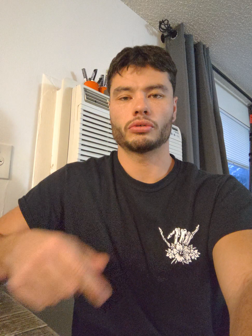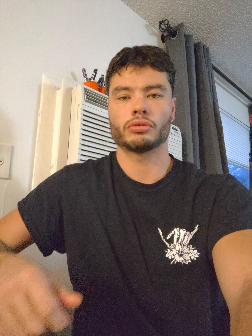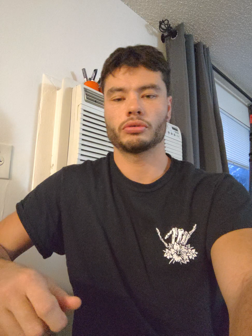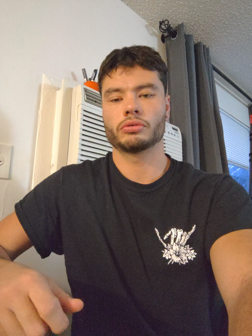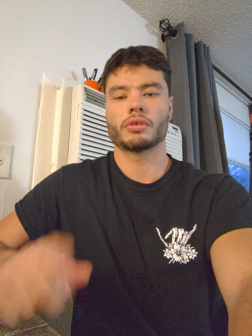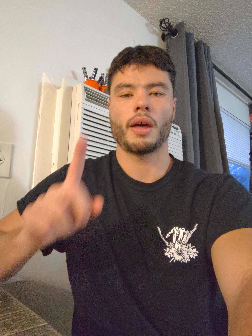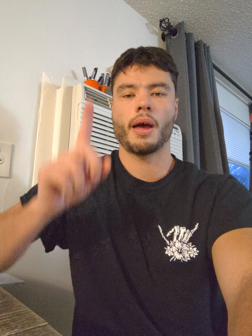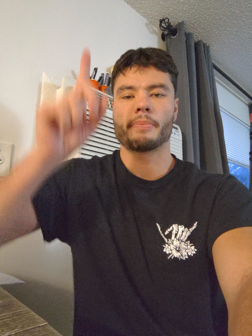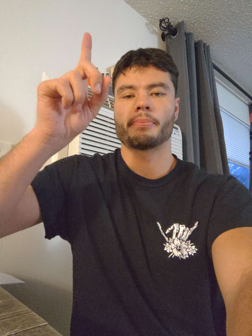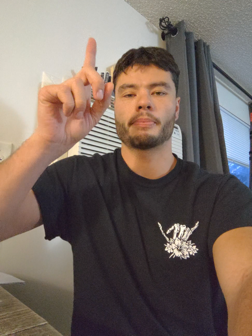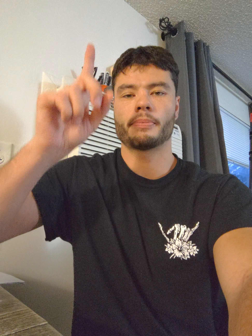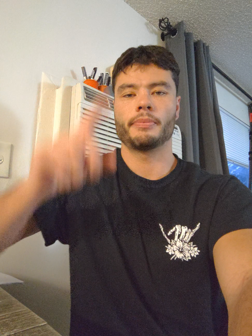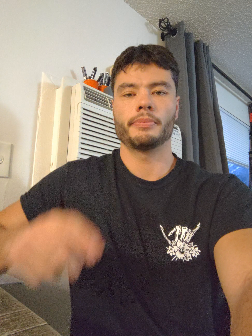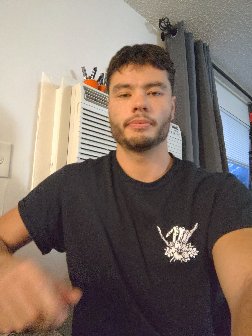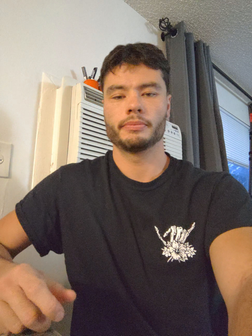up